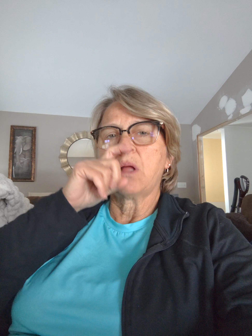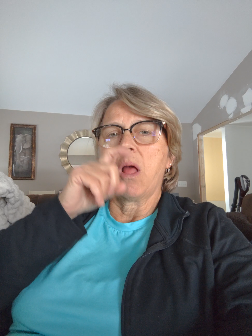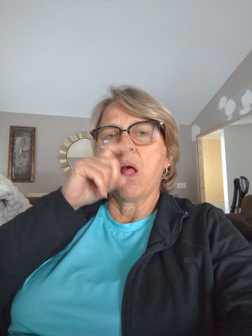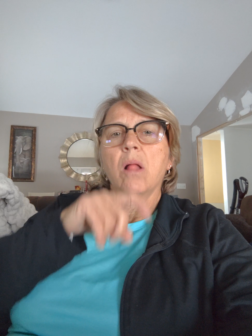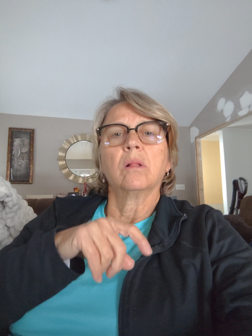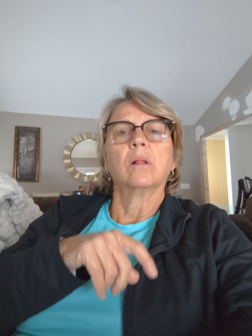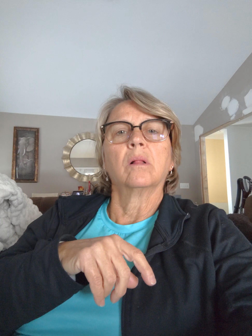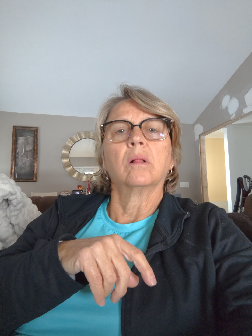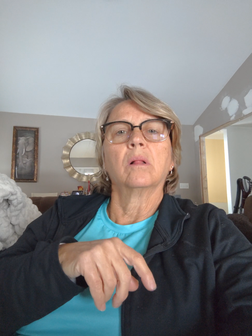doll